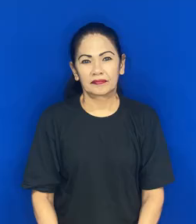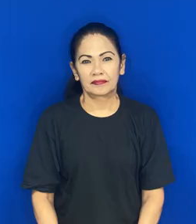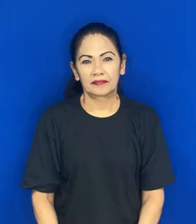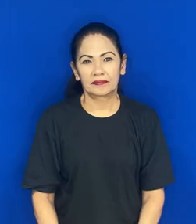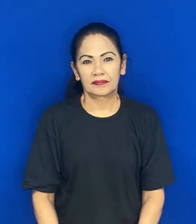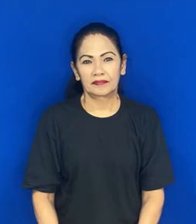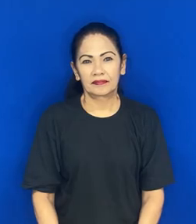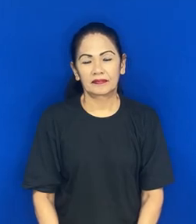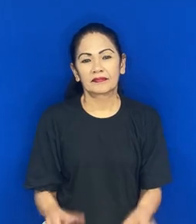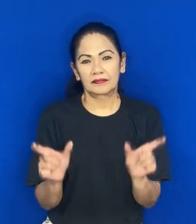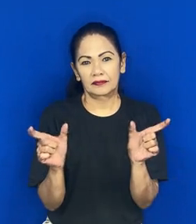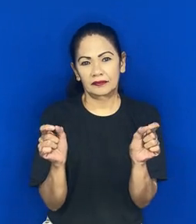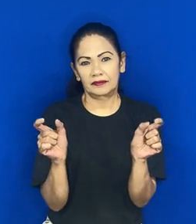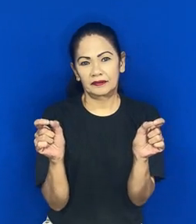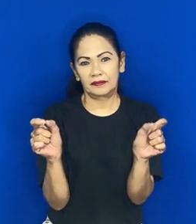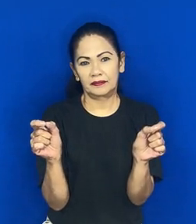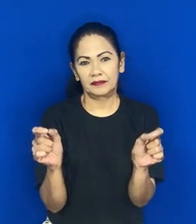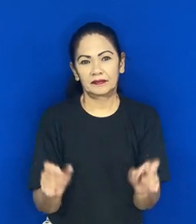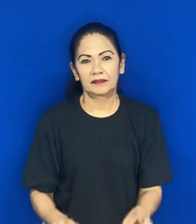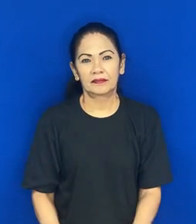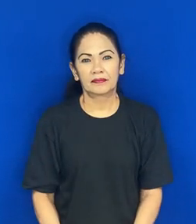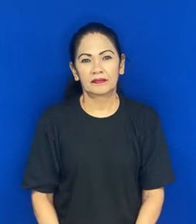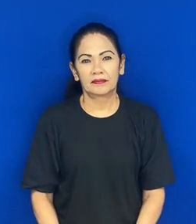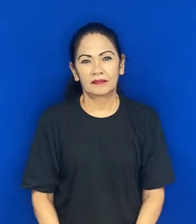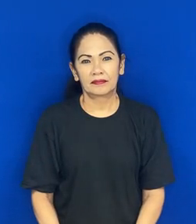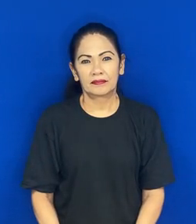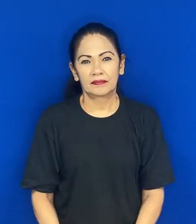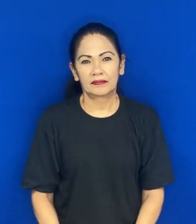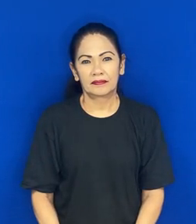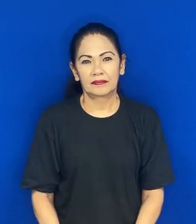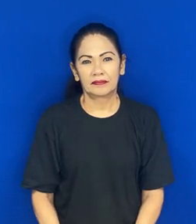crab